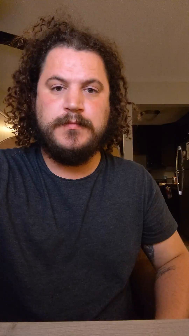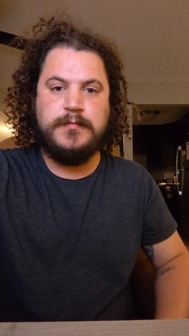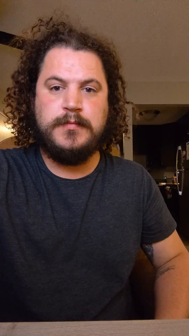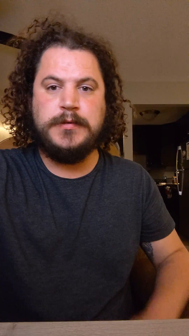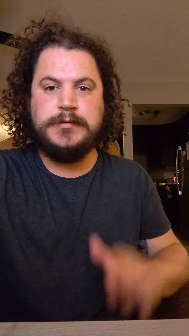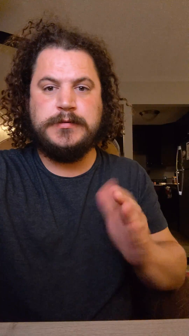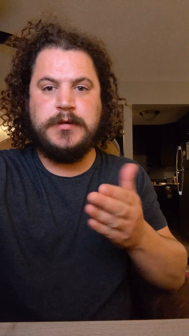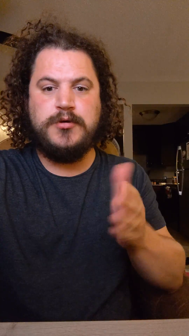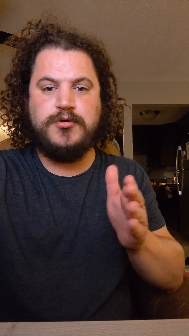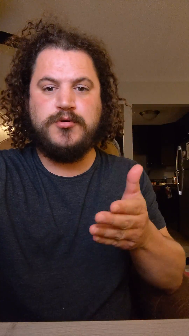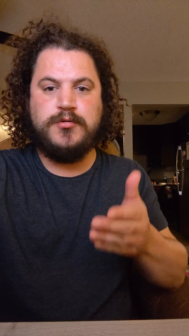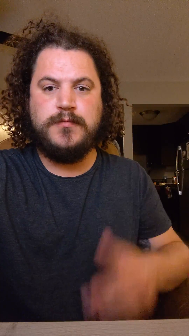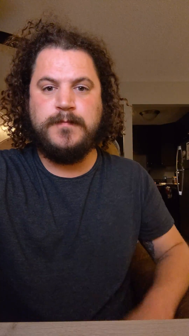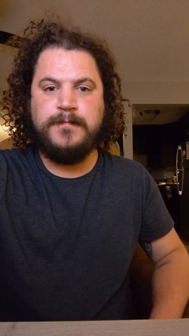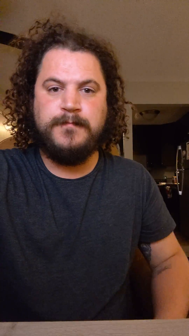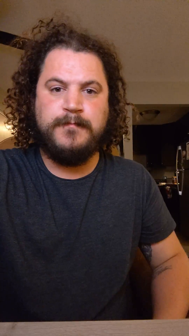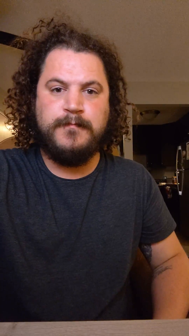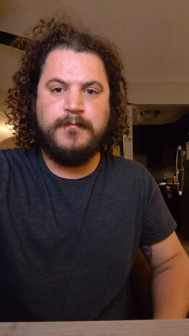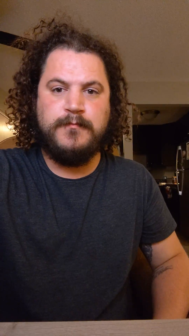share